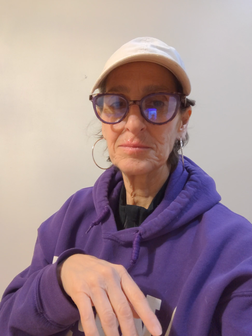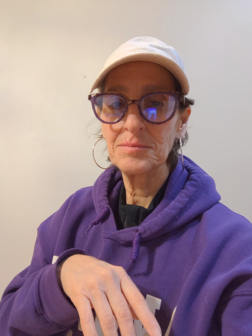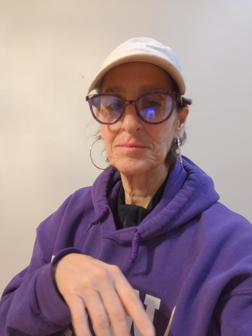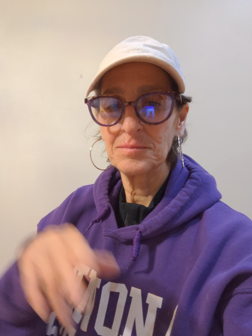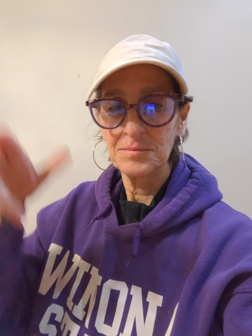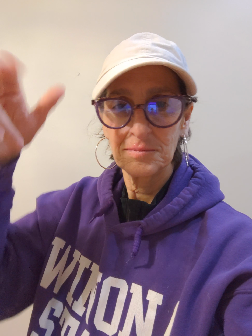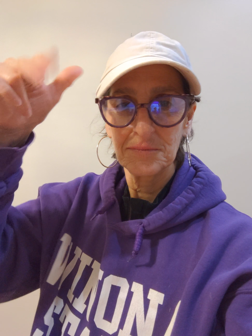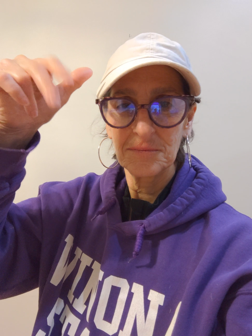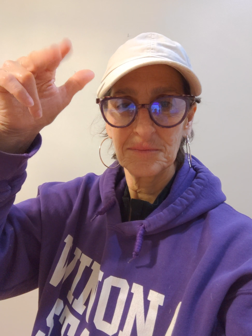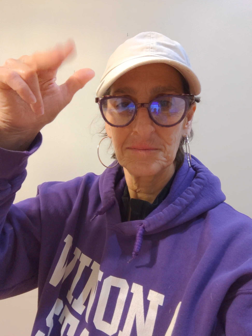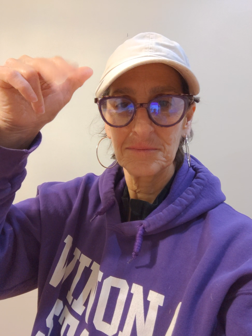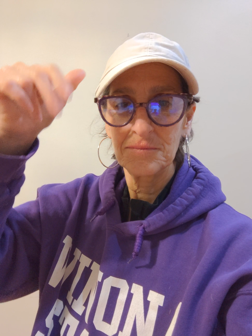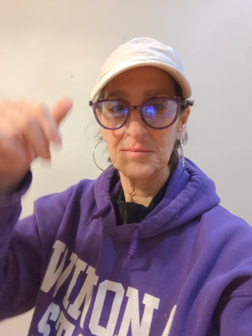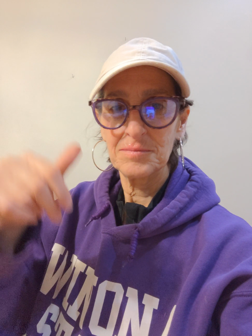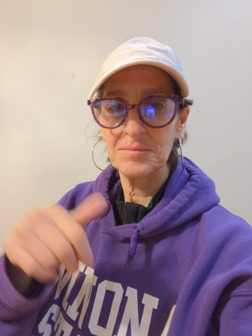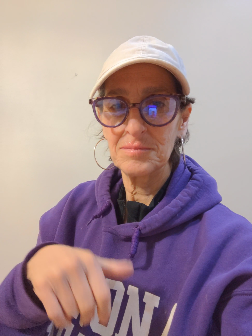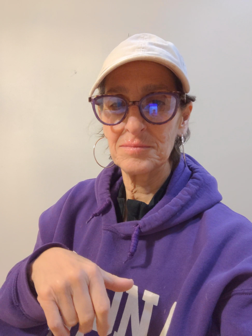horse